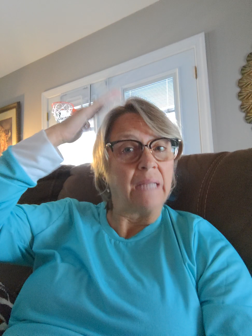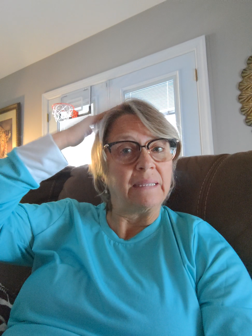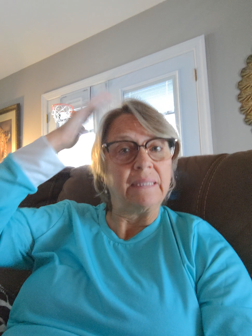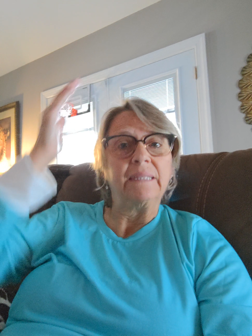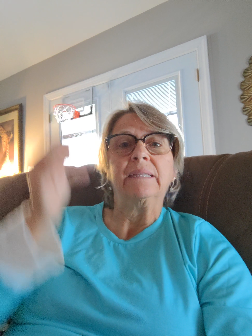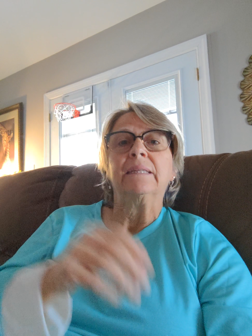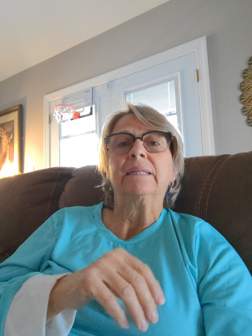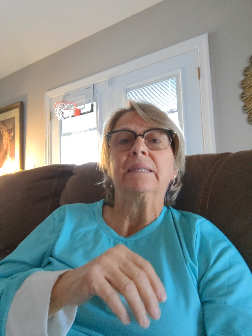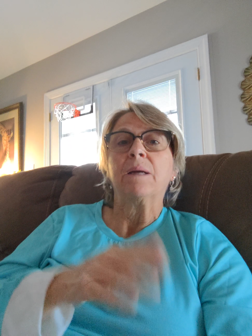hat